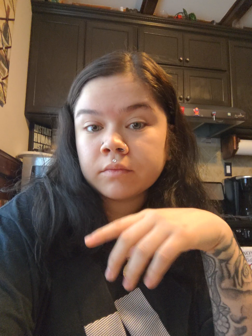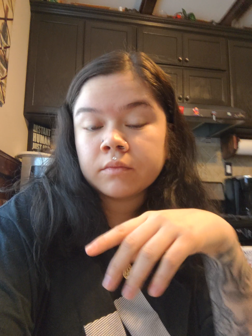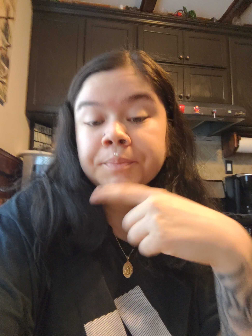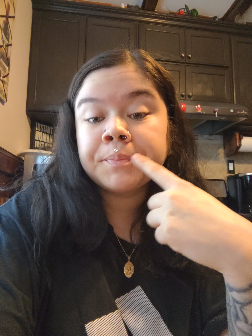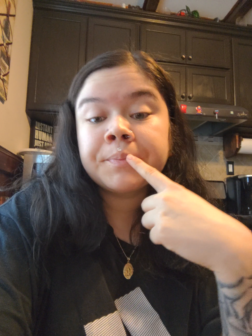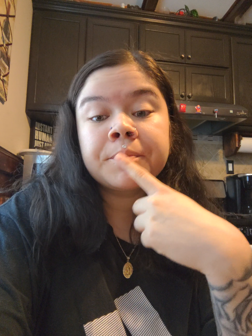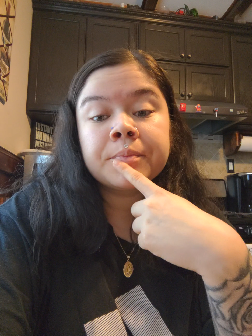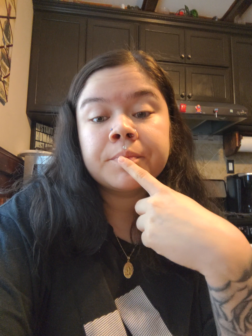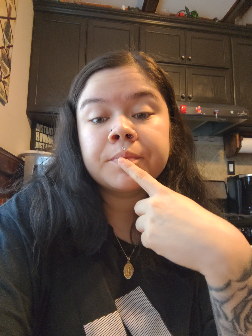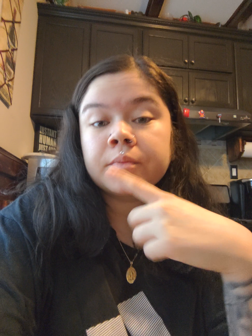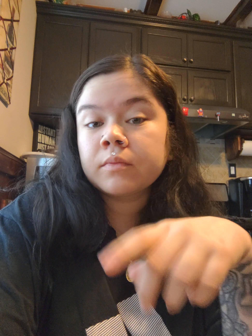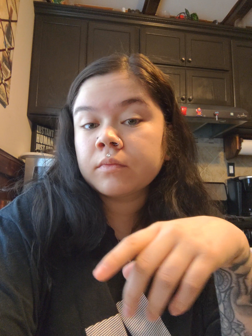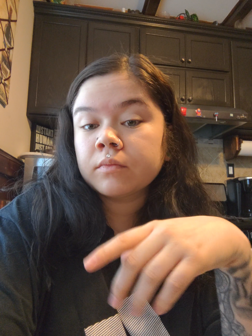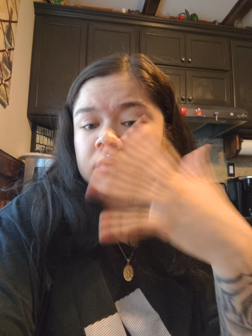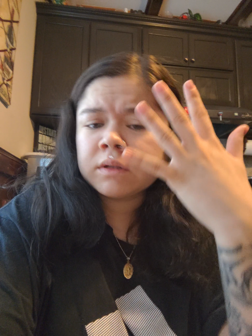mouth